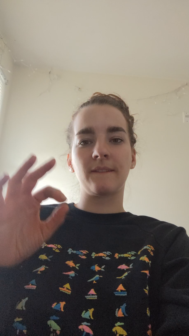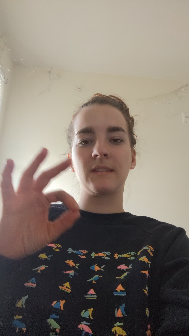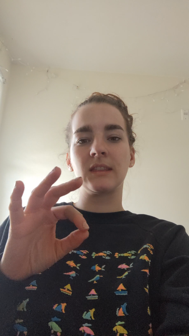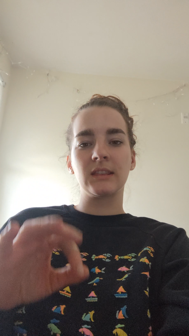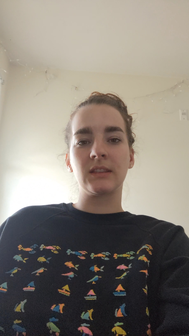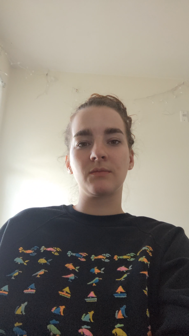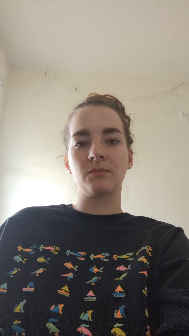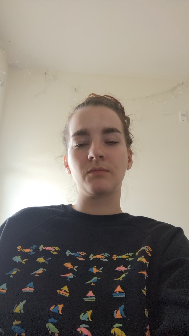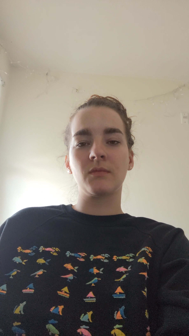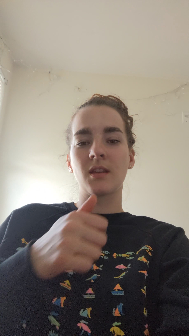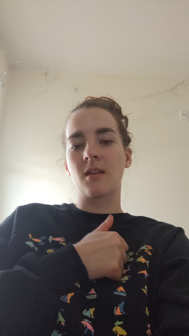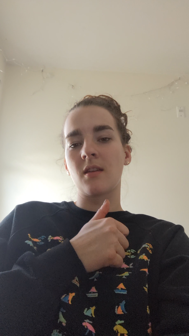hug